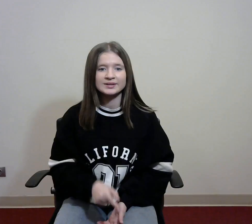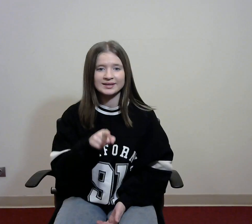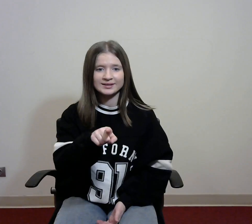sən